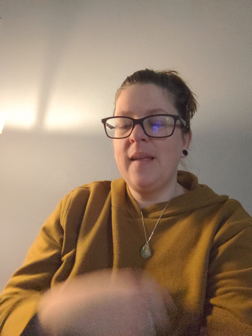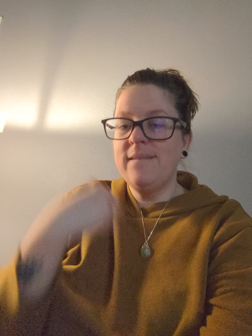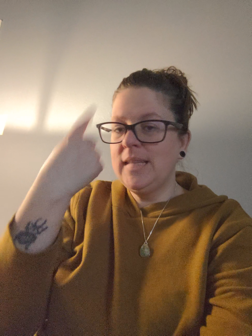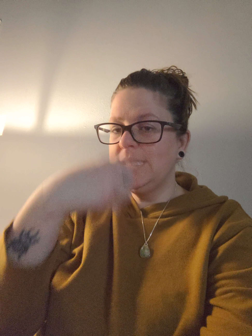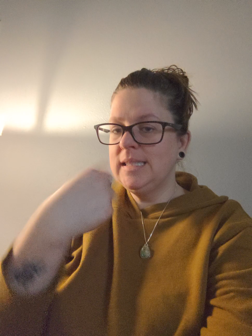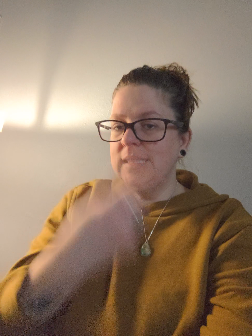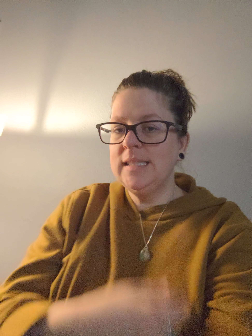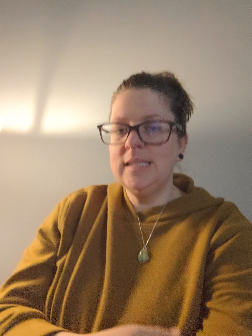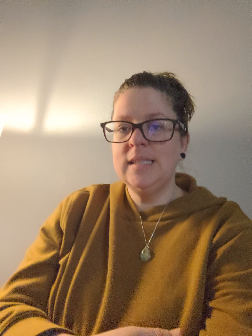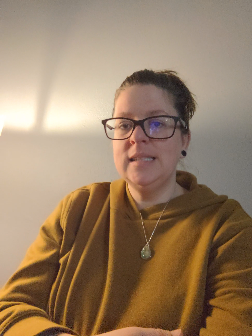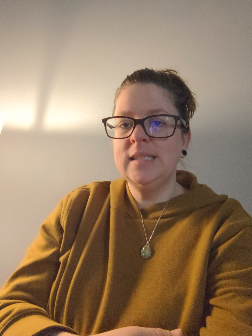face